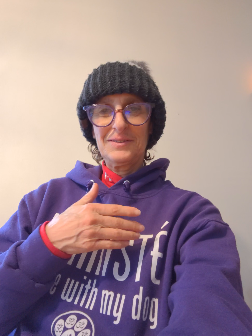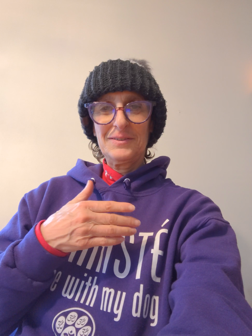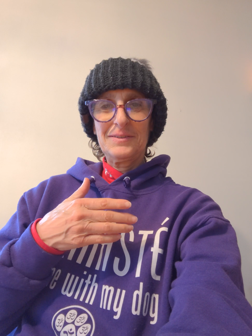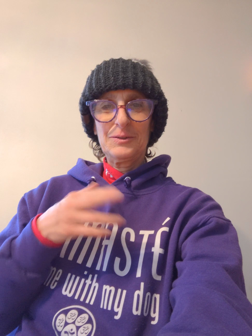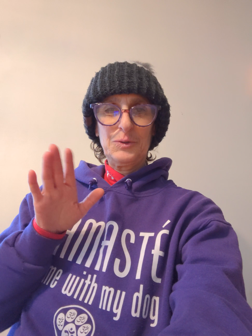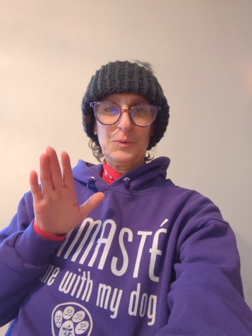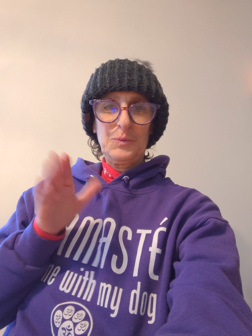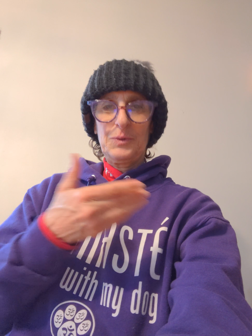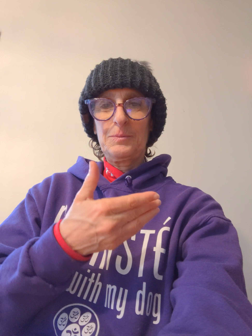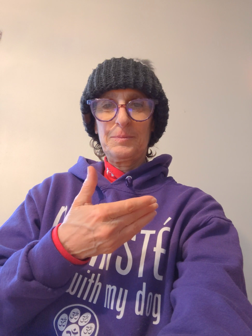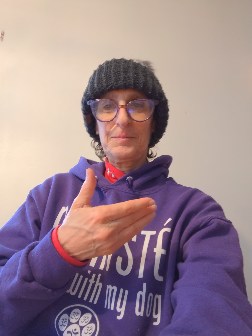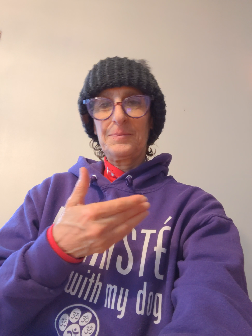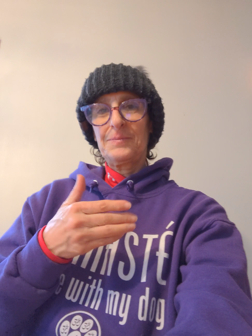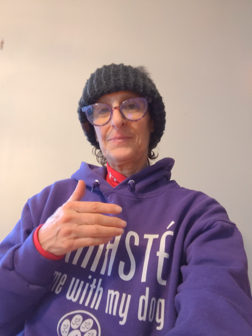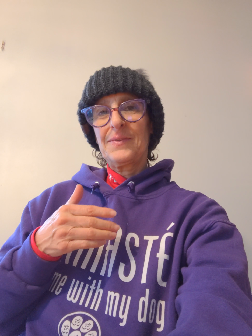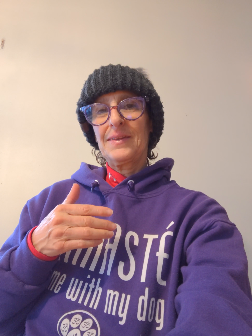room